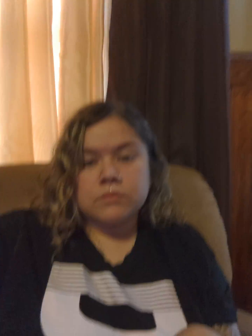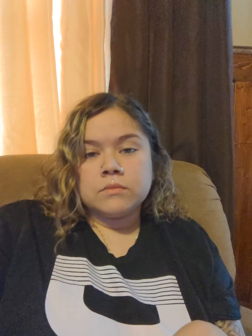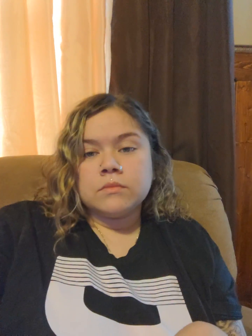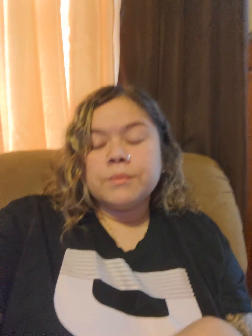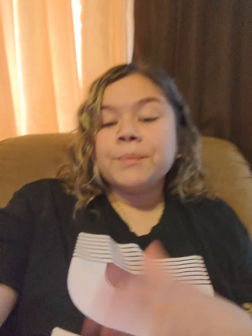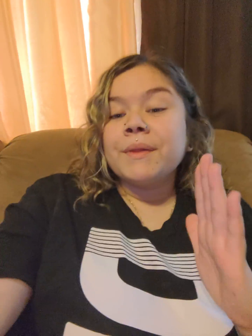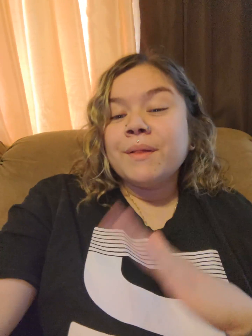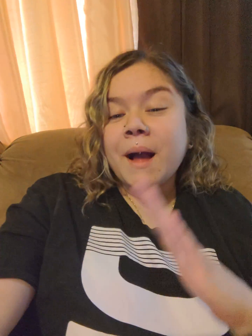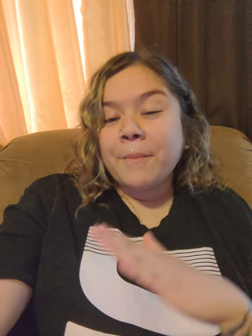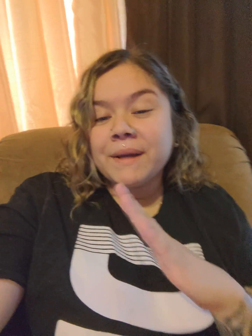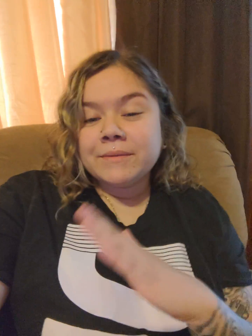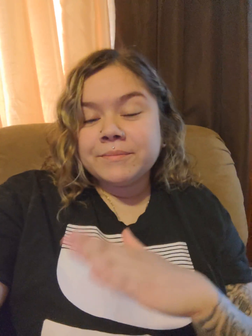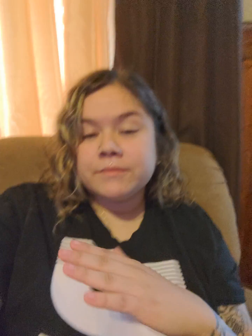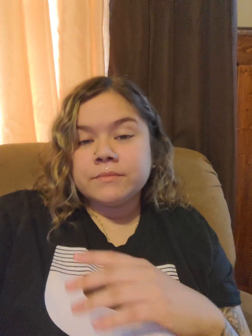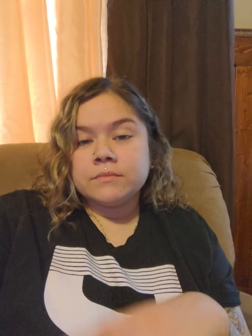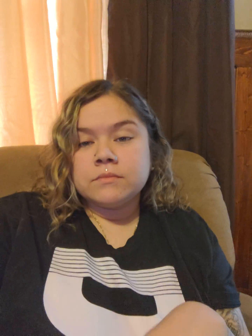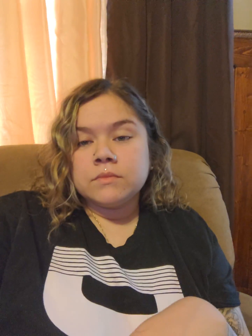clap